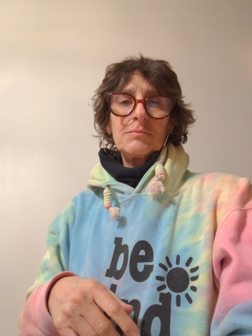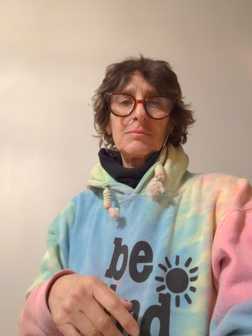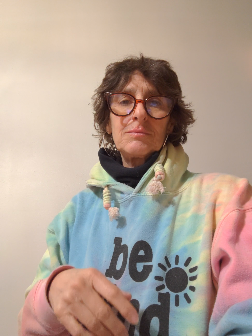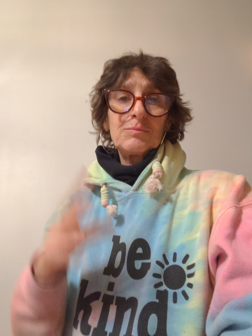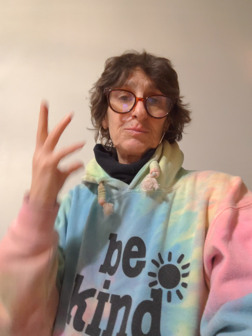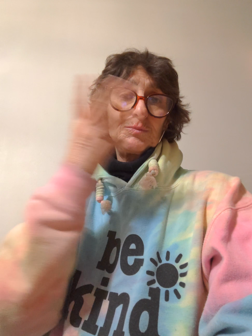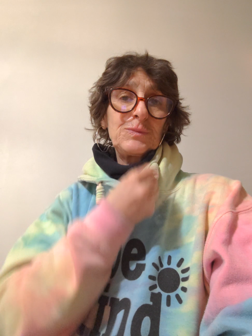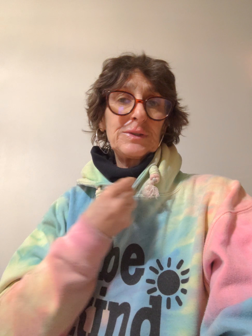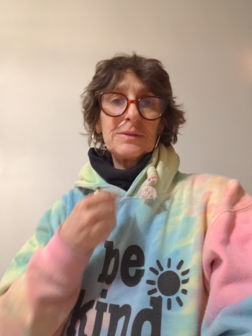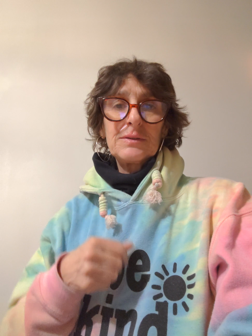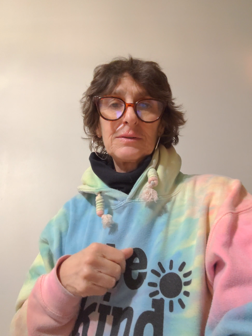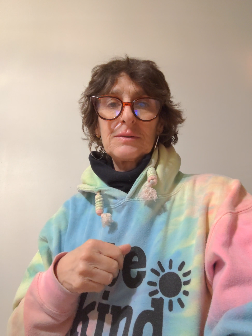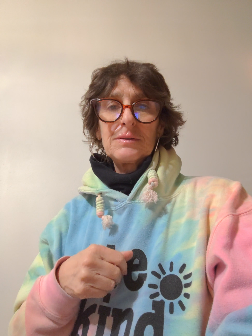pretty